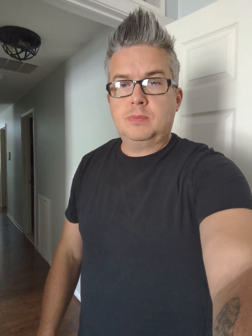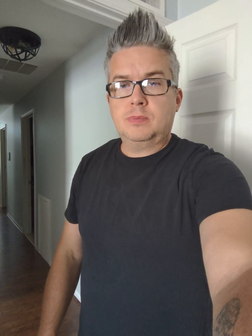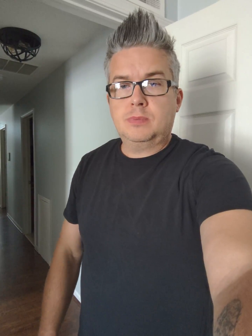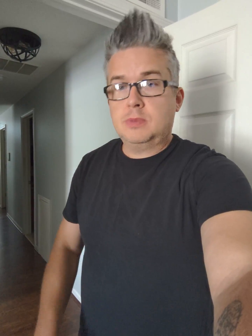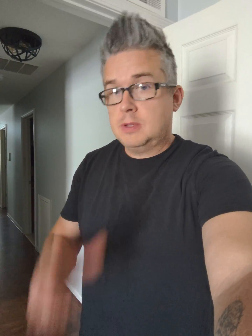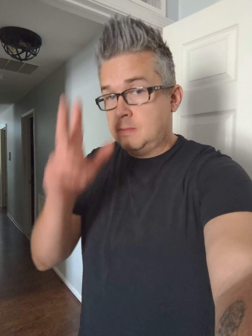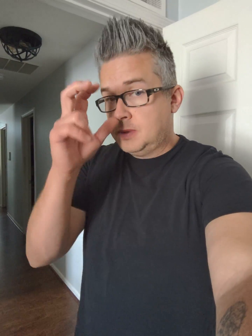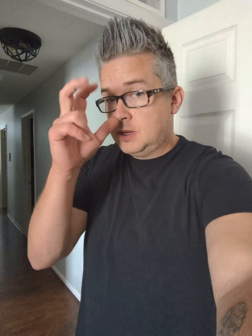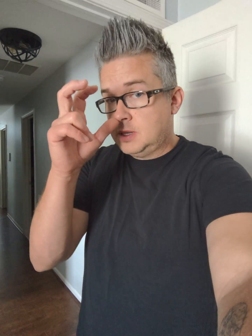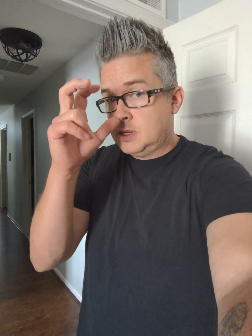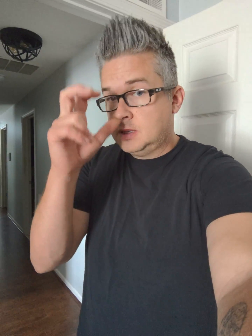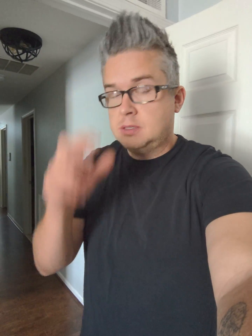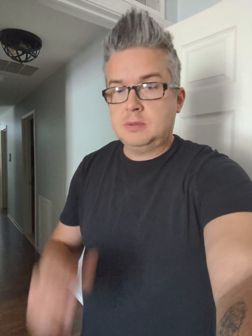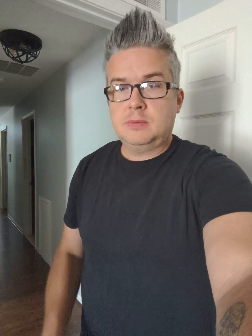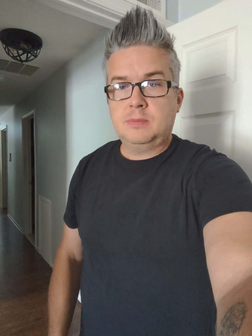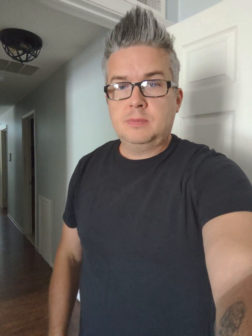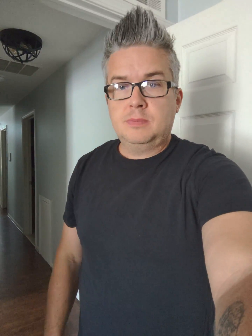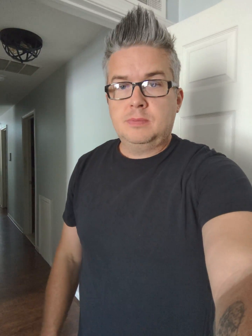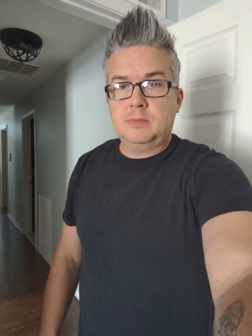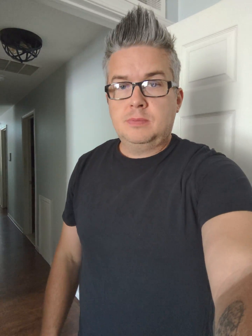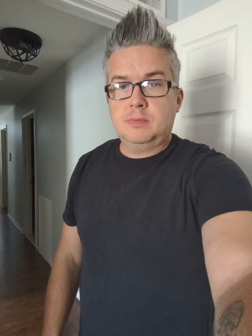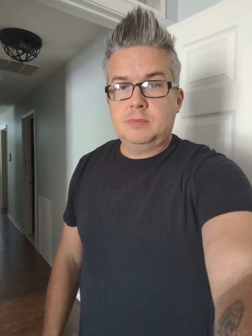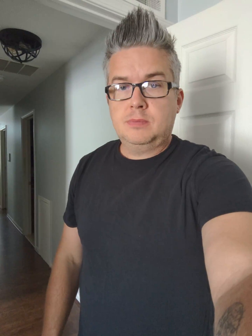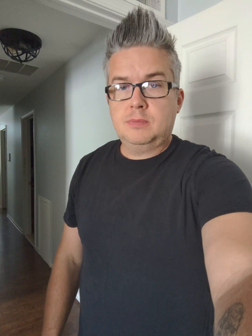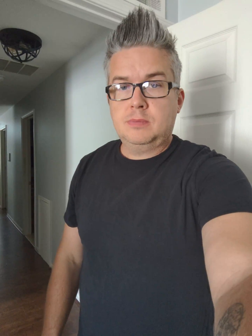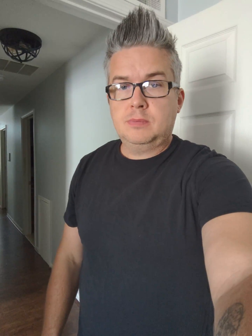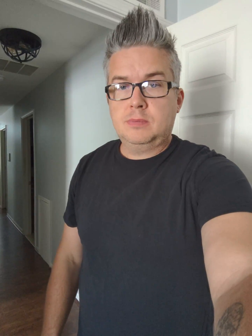ant